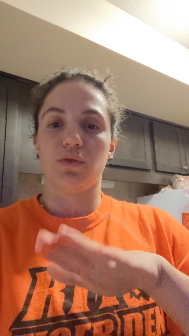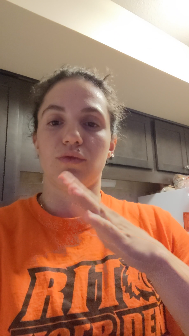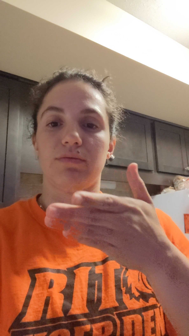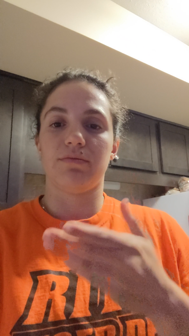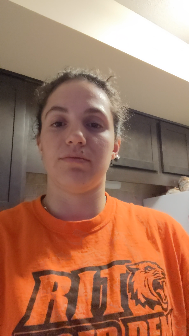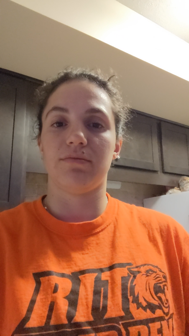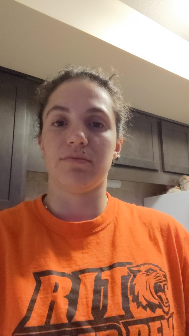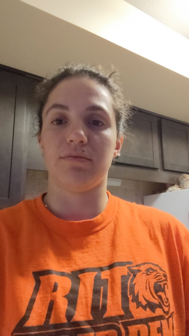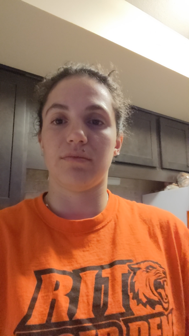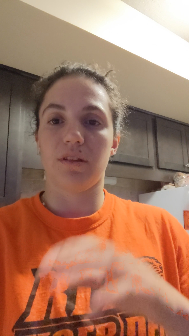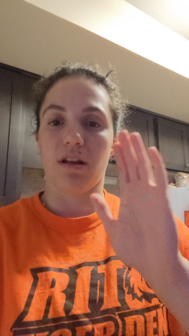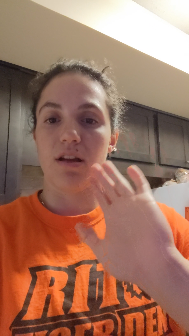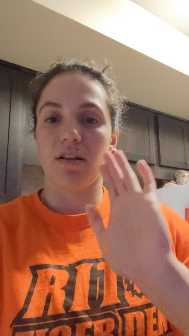hi